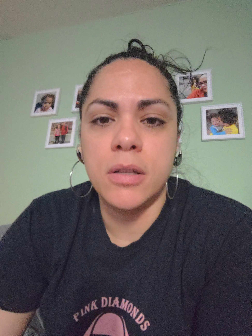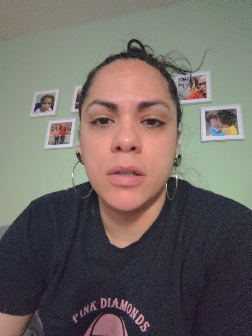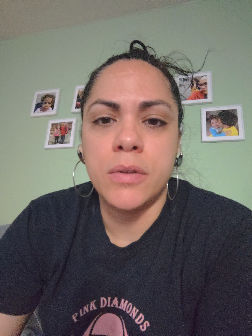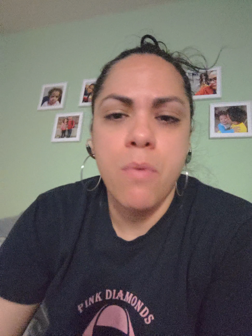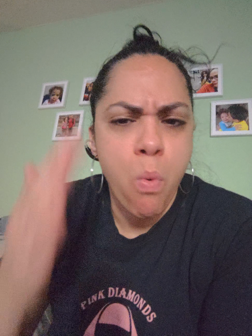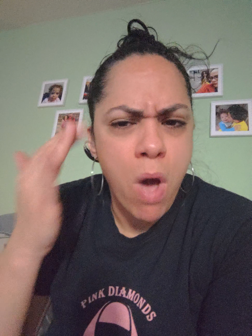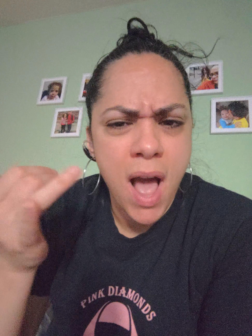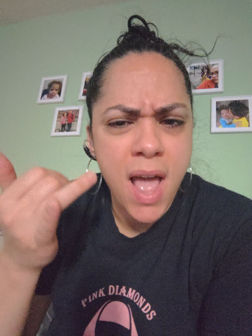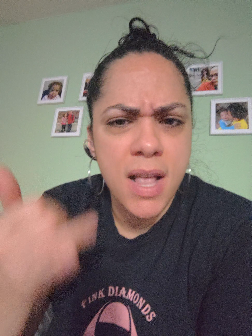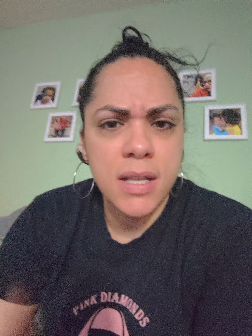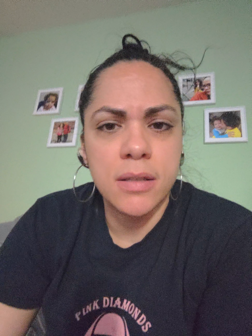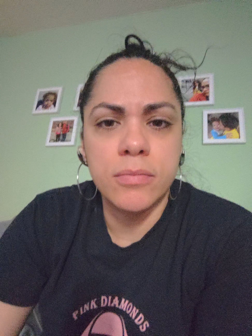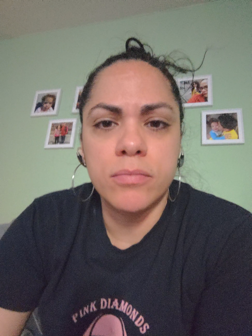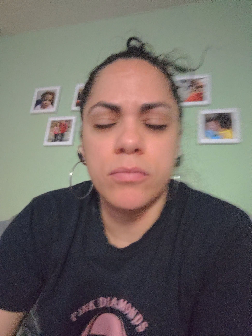why